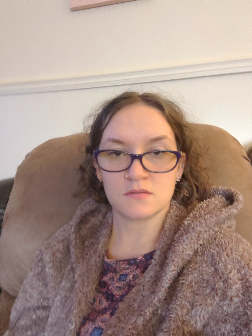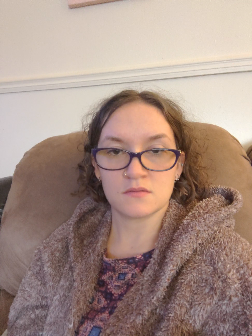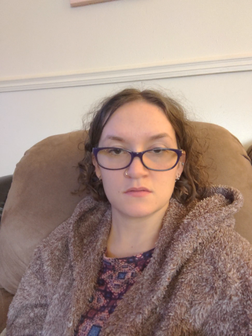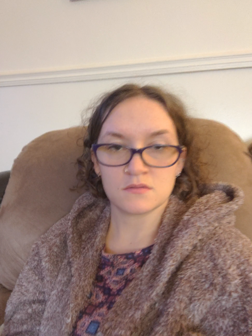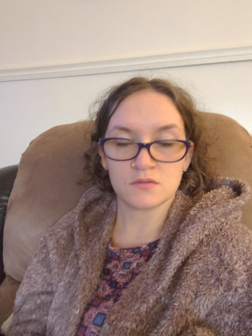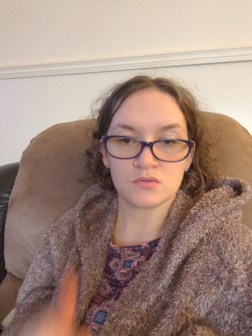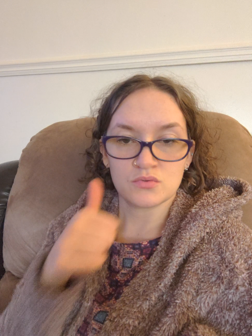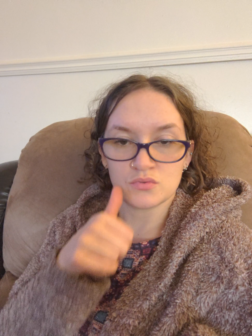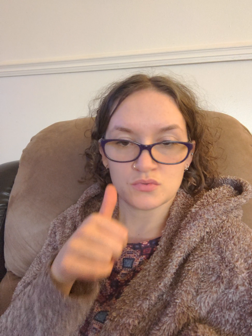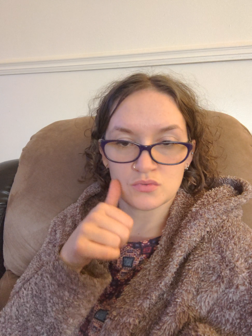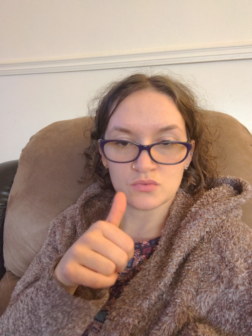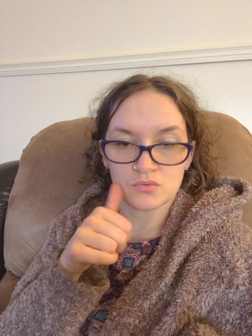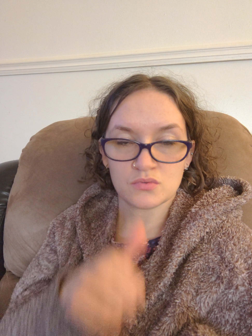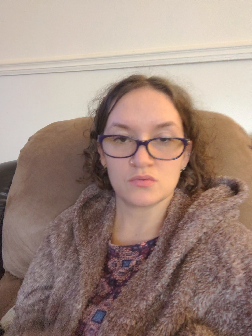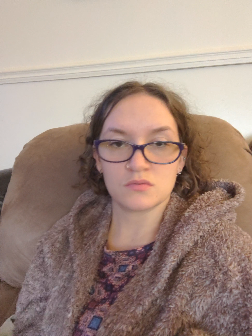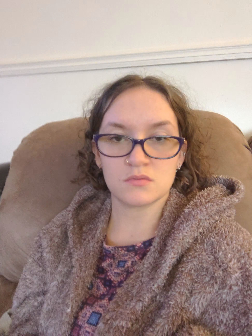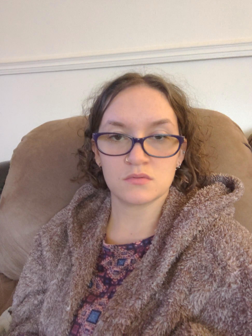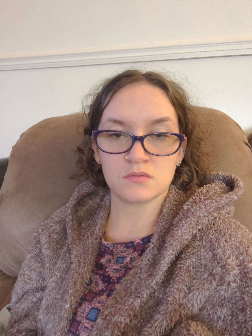girl